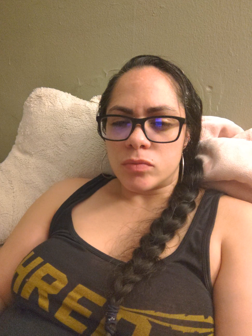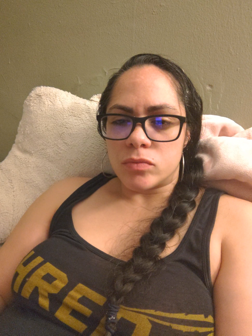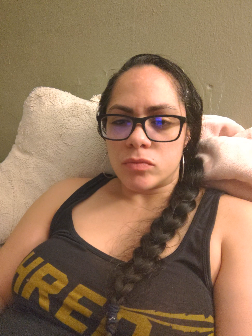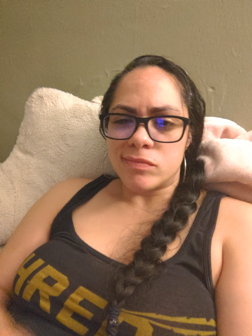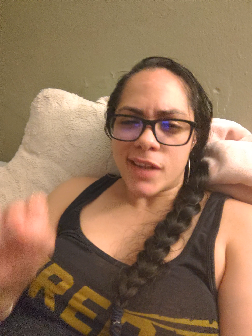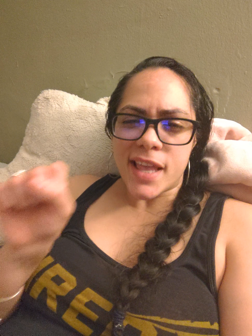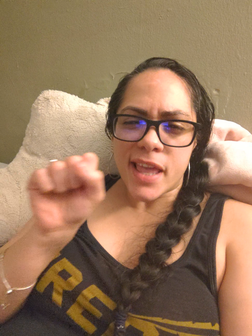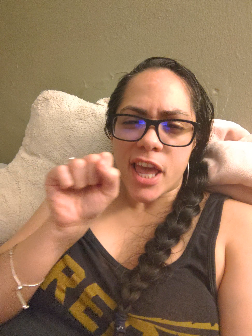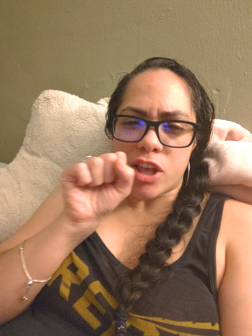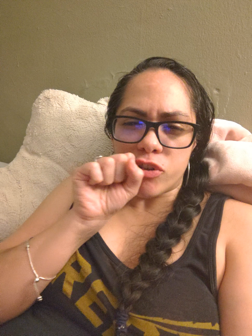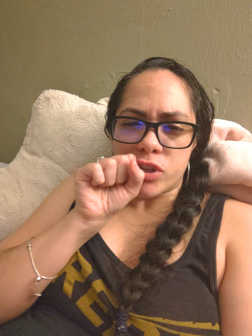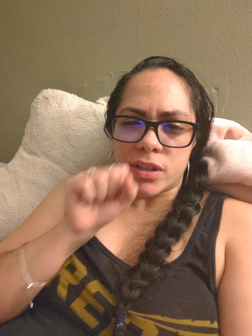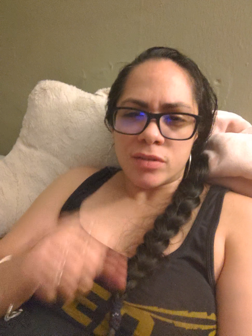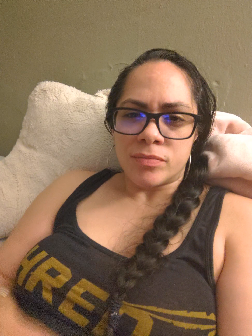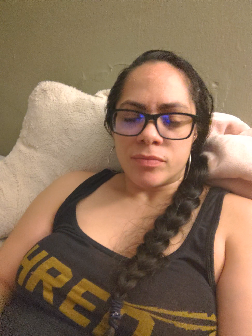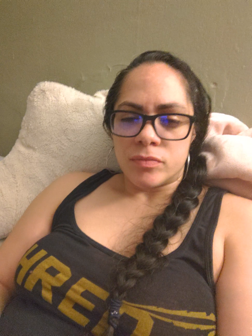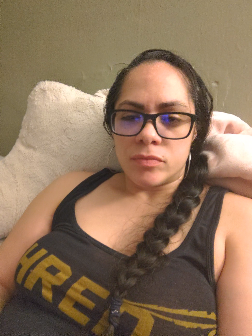carrot